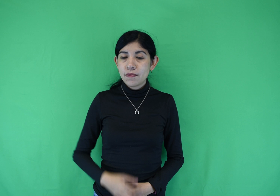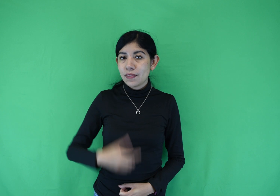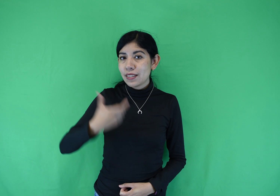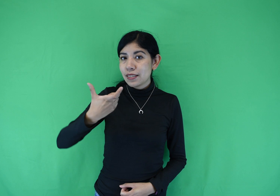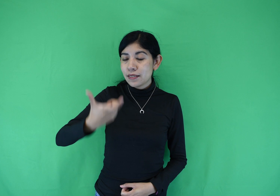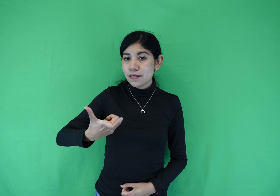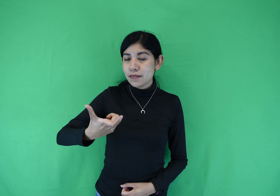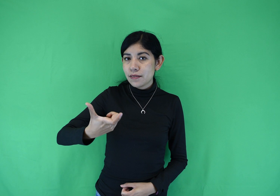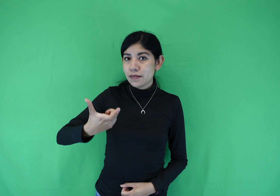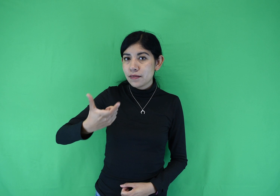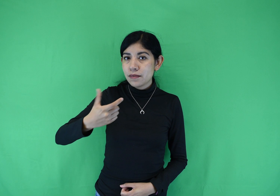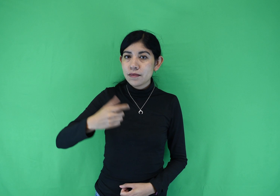dinero